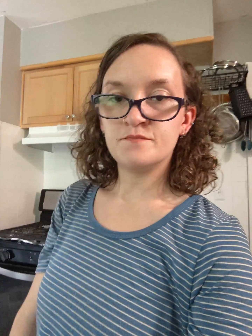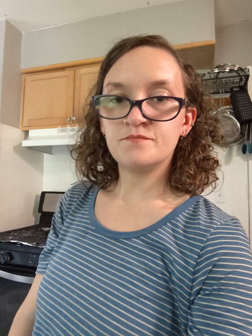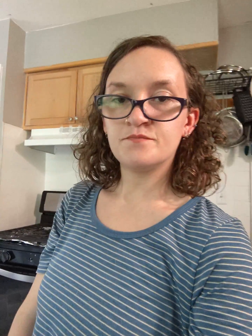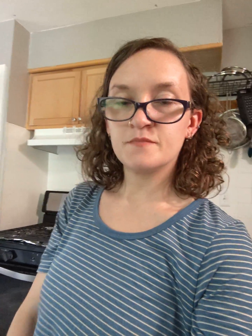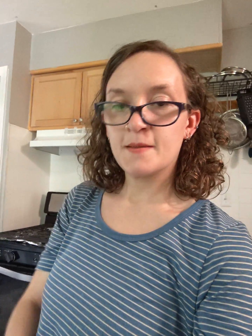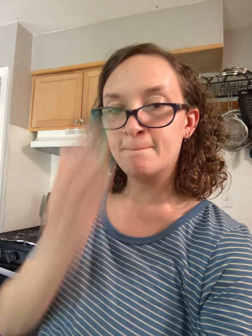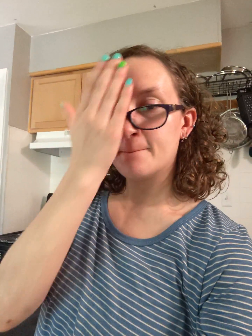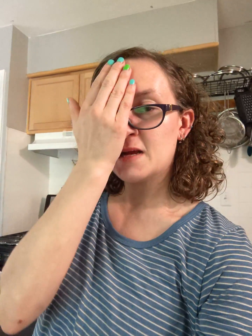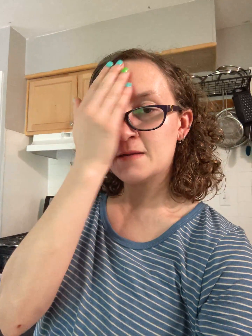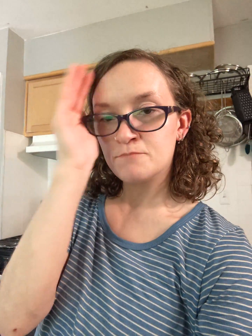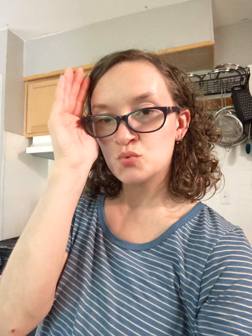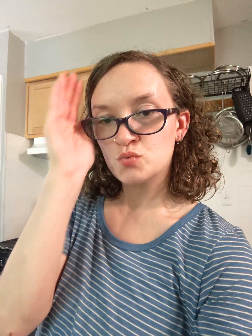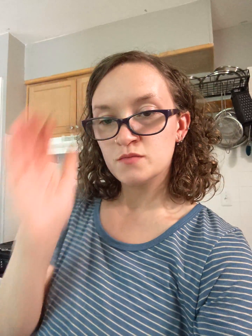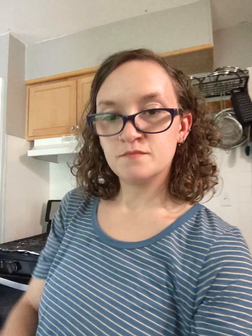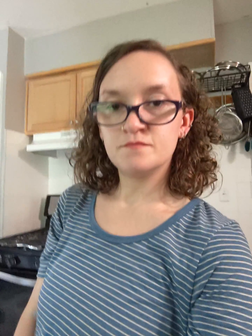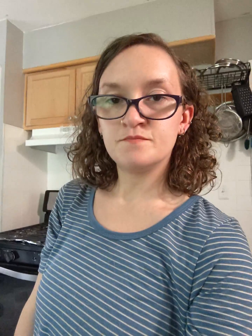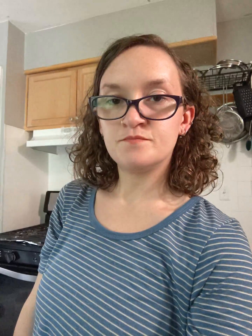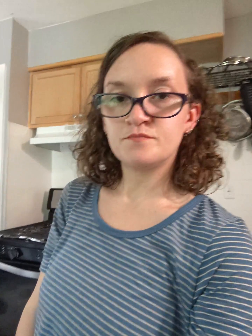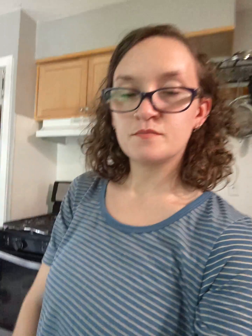peekaboo